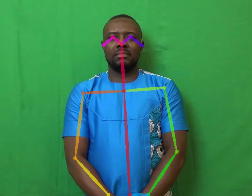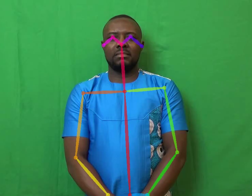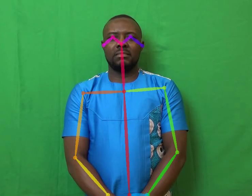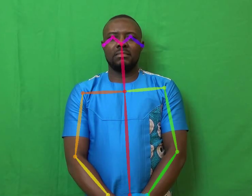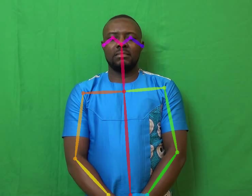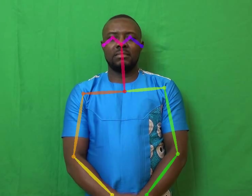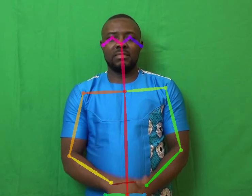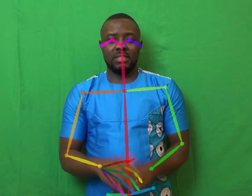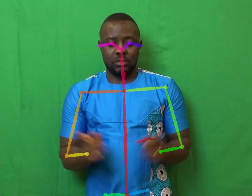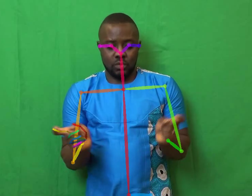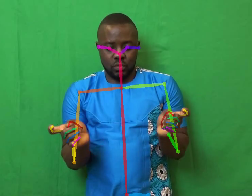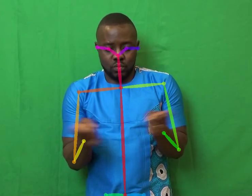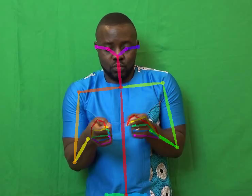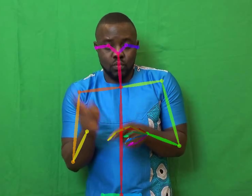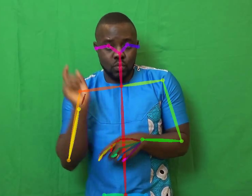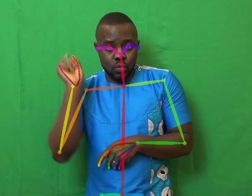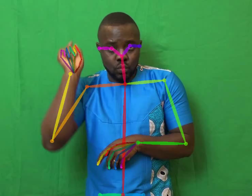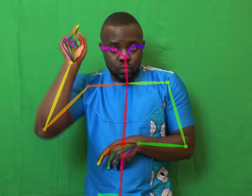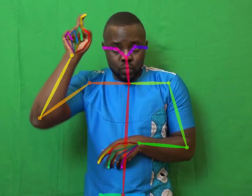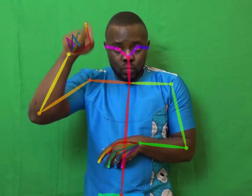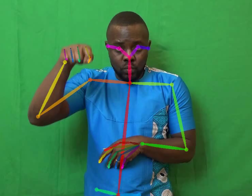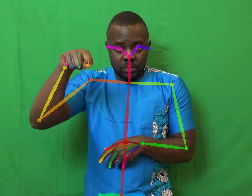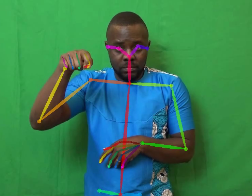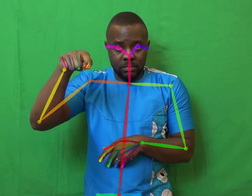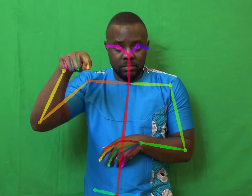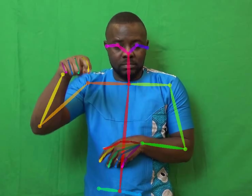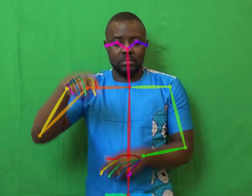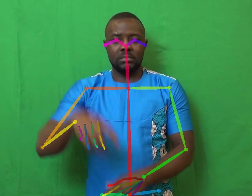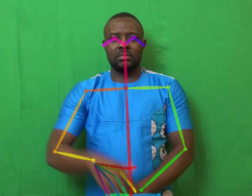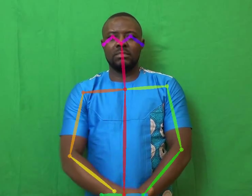scorpion